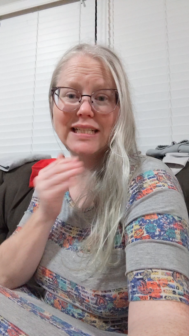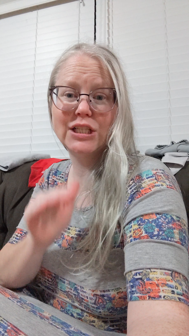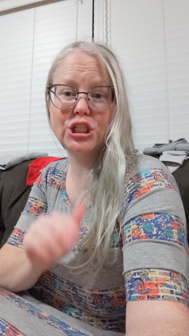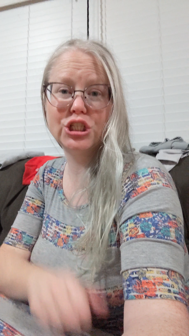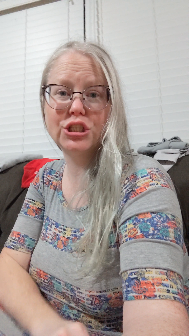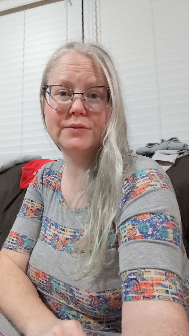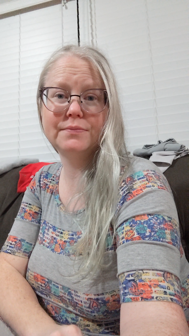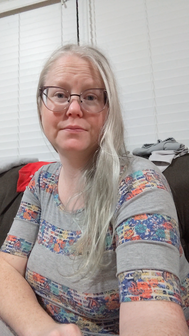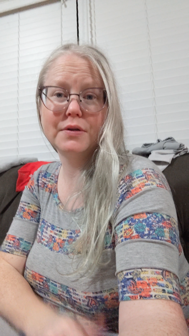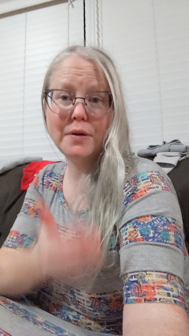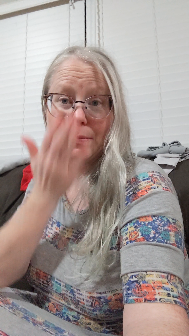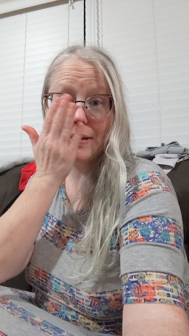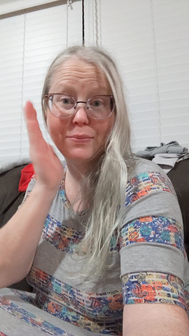peekaboo